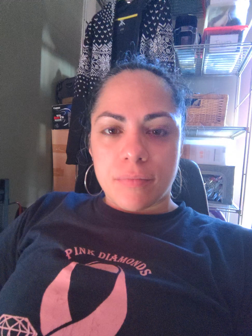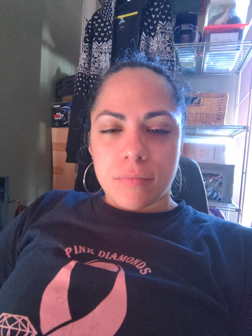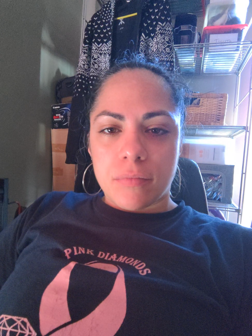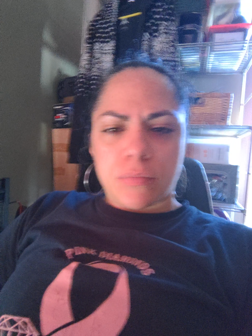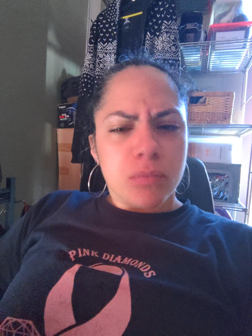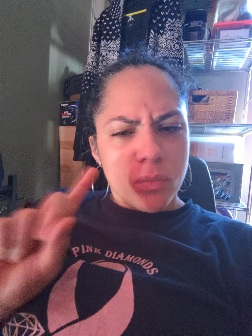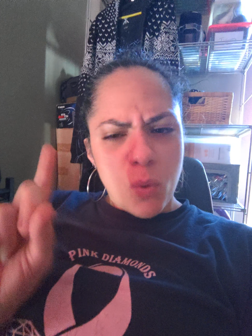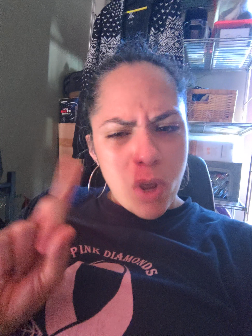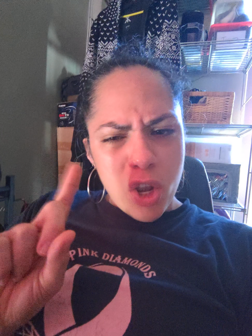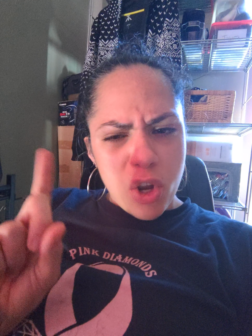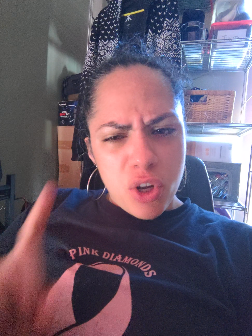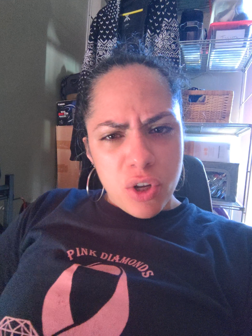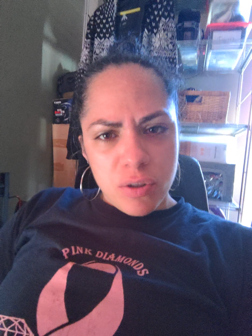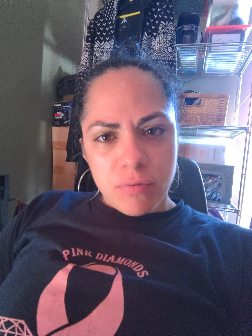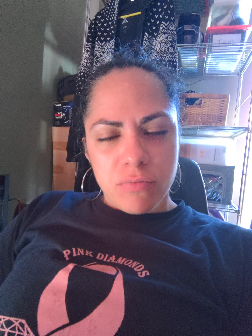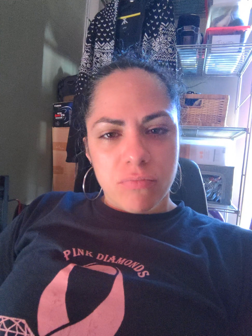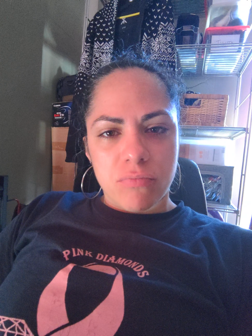where